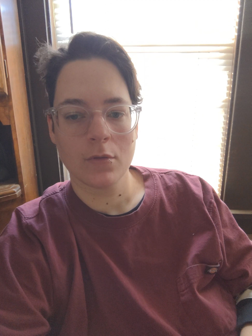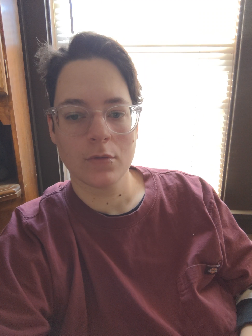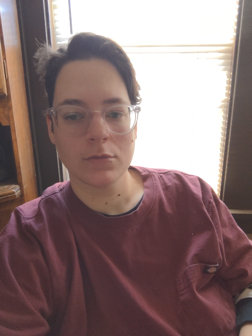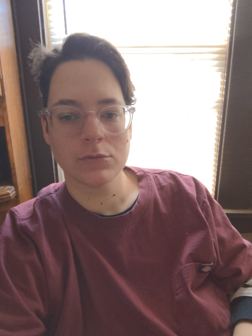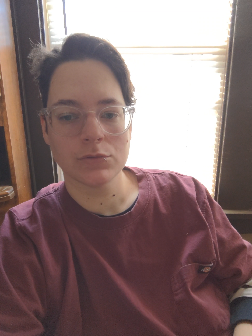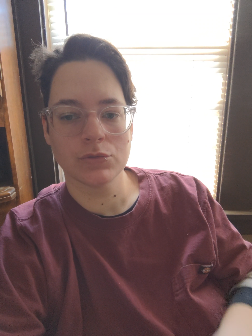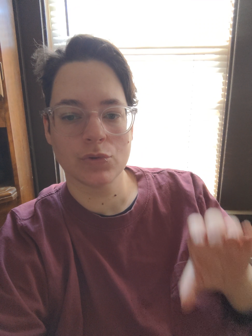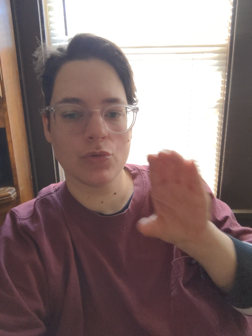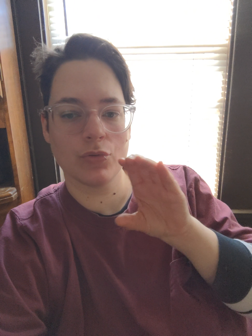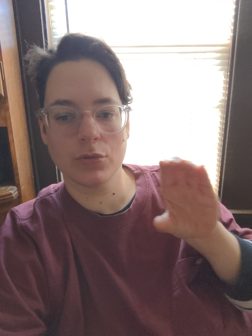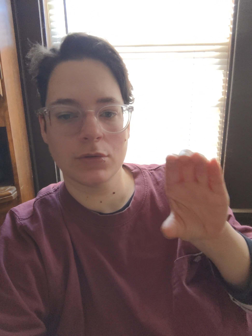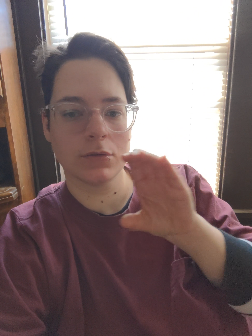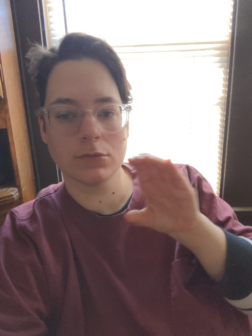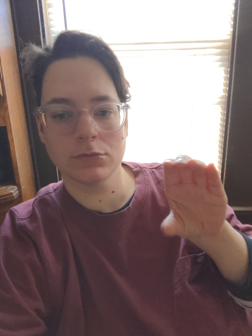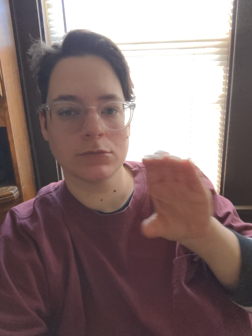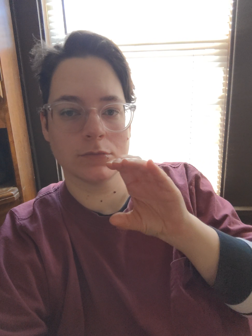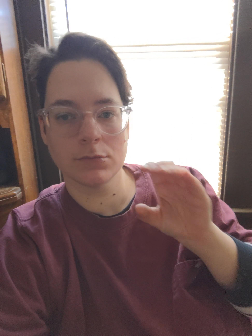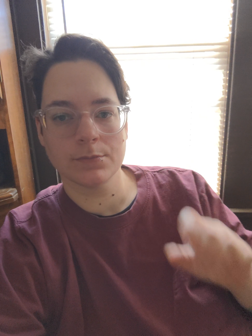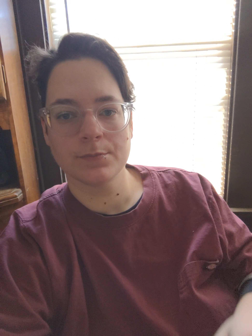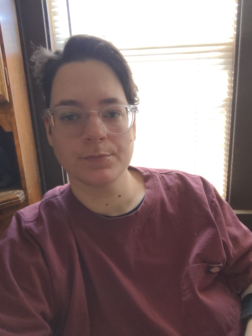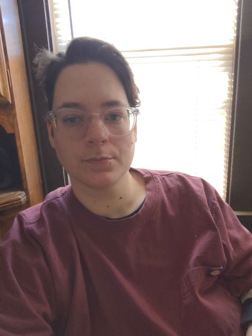chocolate